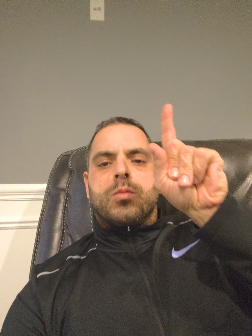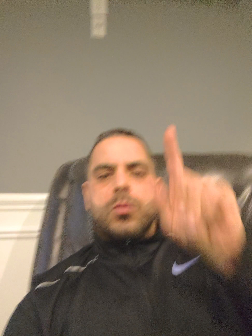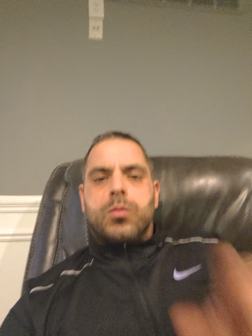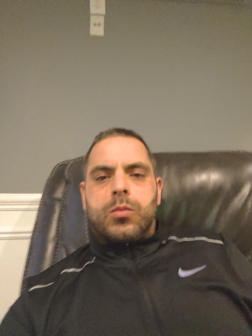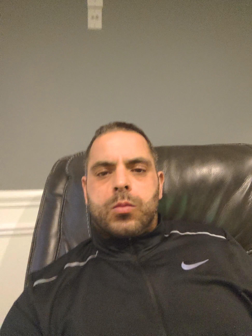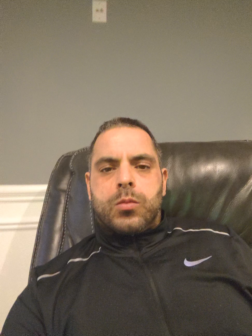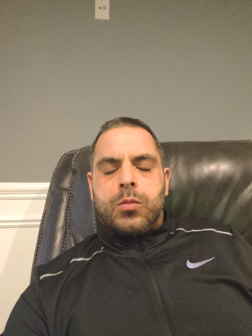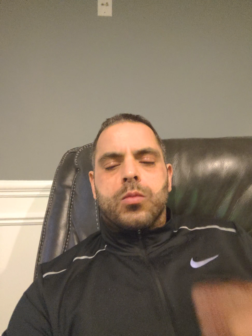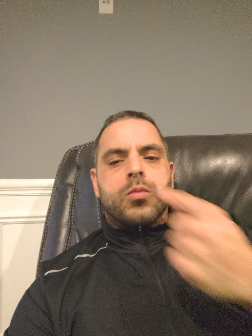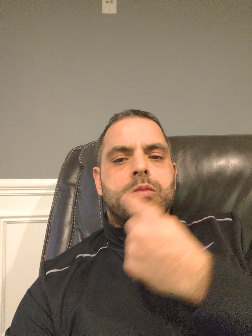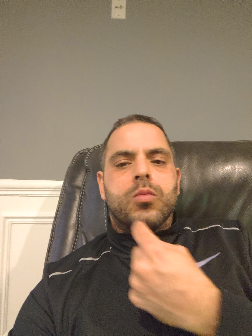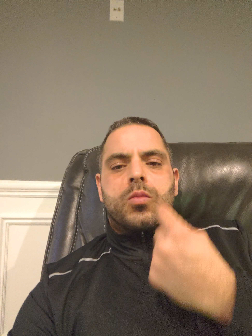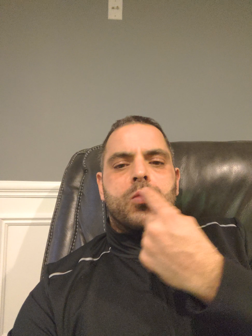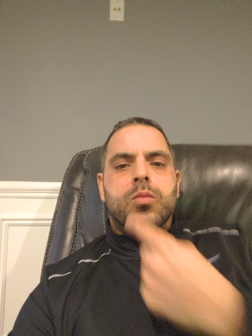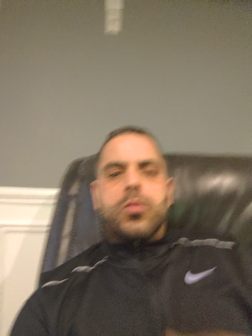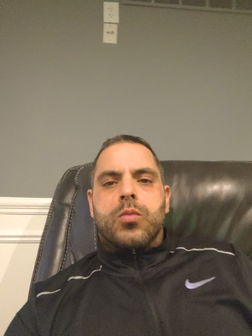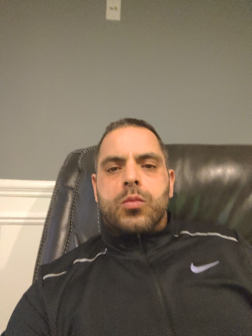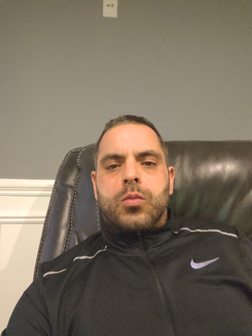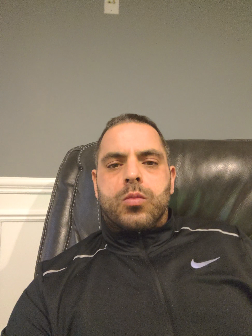mouth